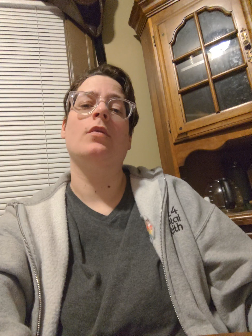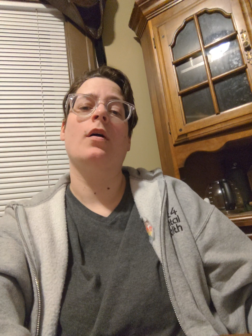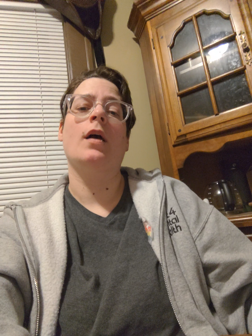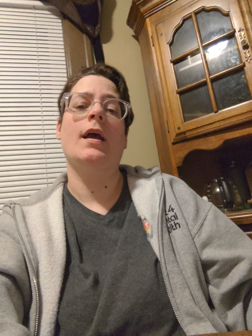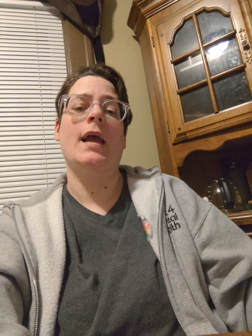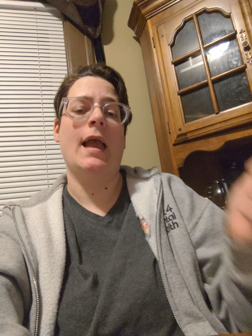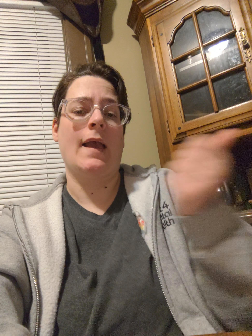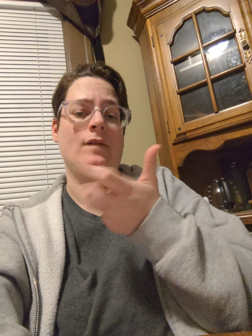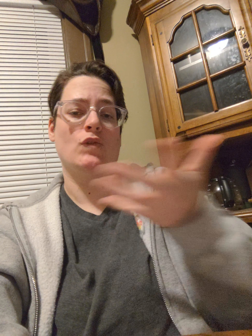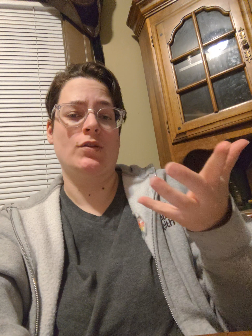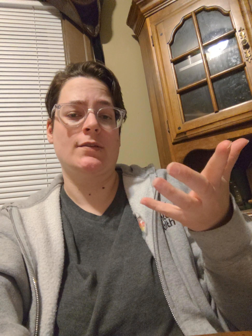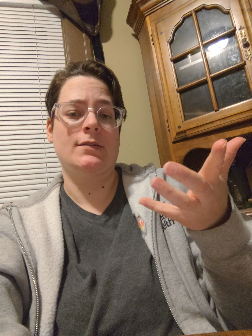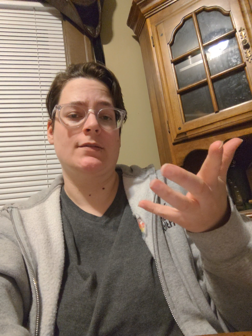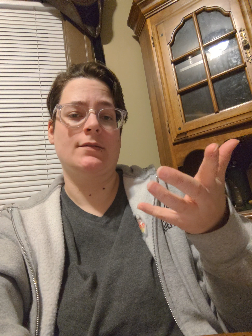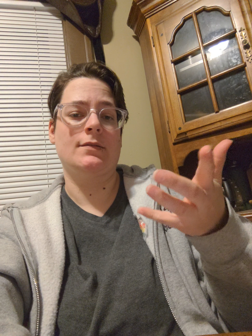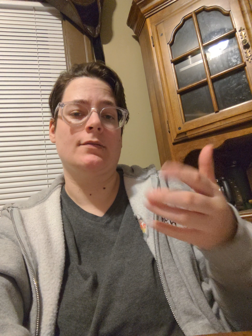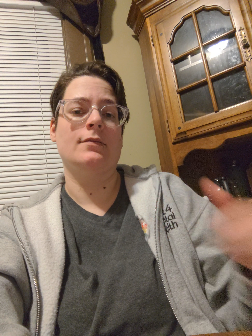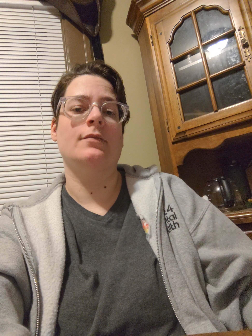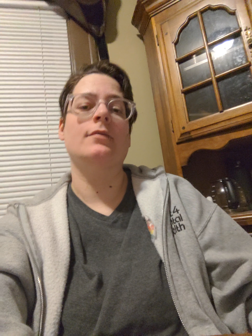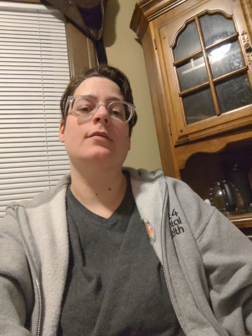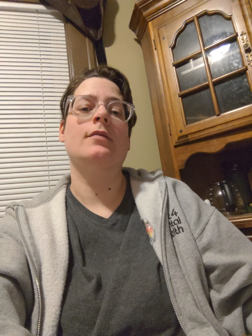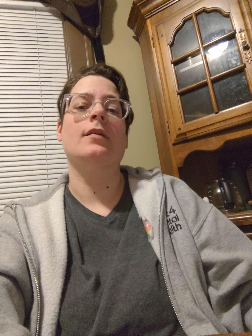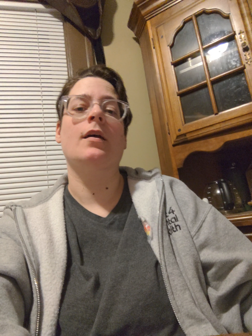every